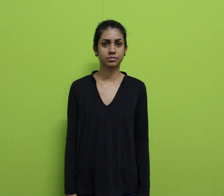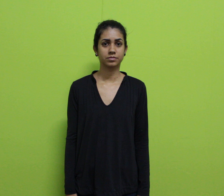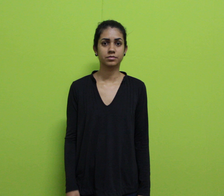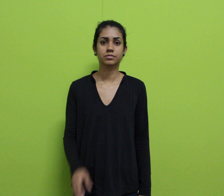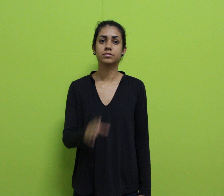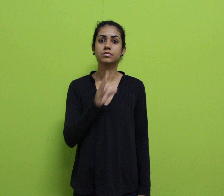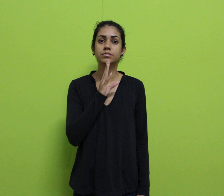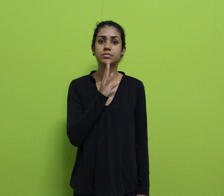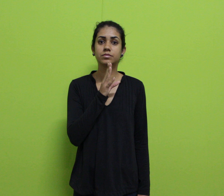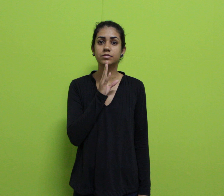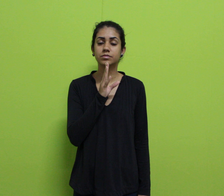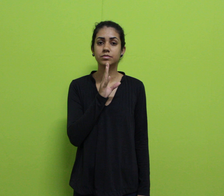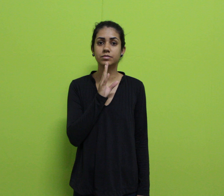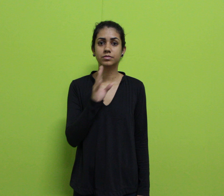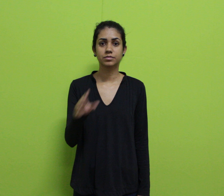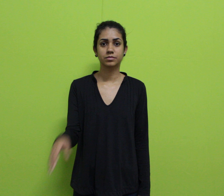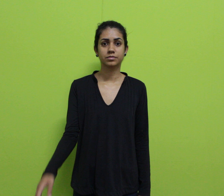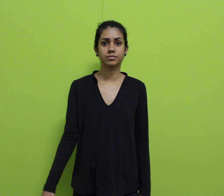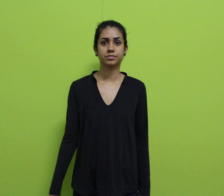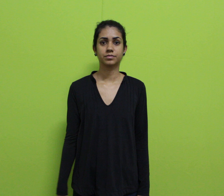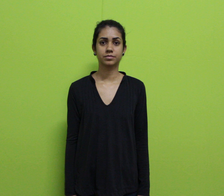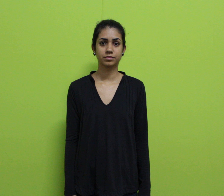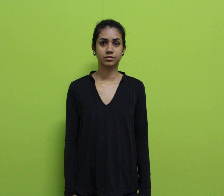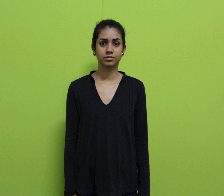conhecer